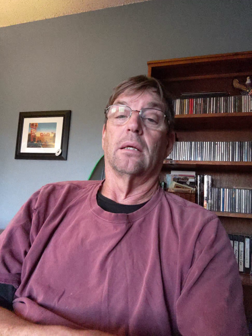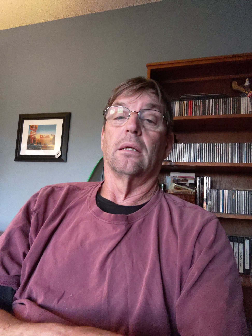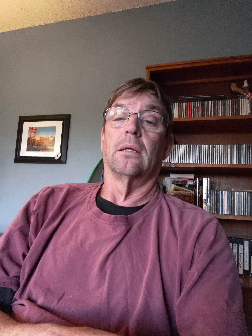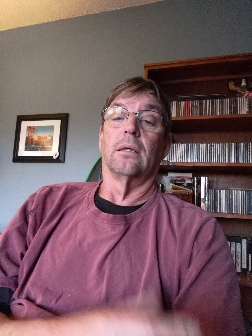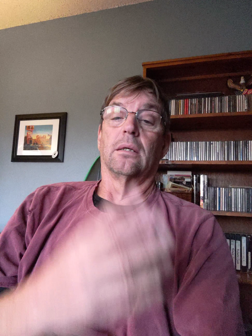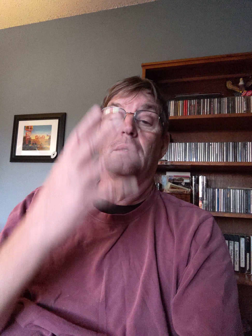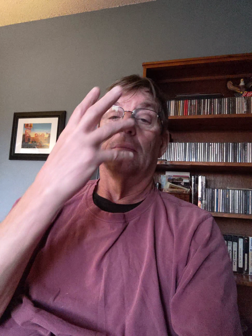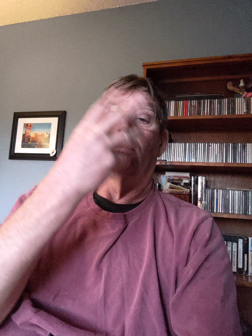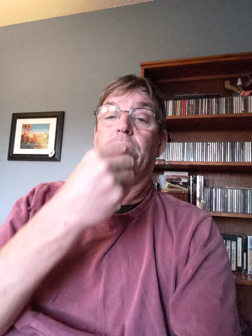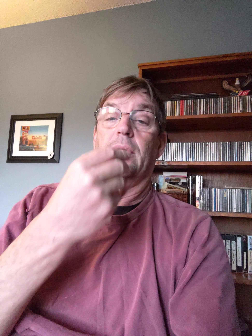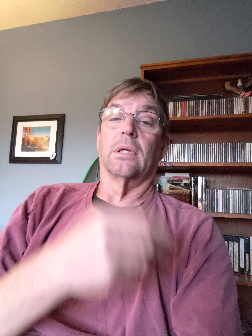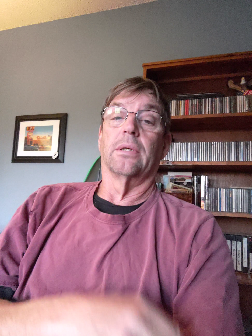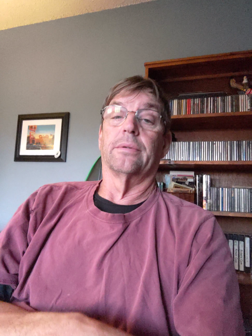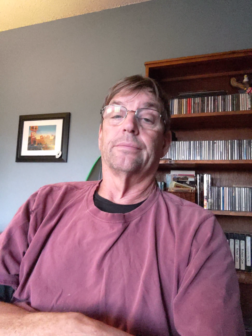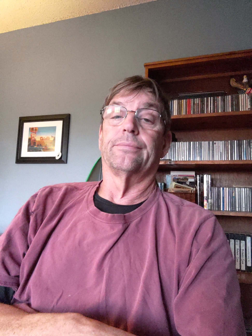pretty